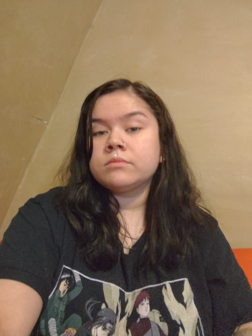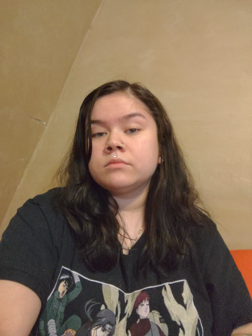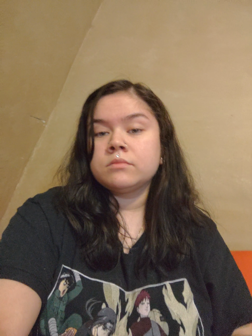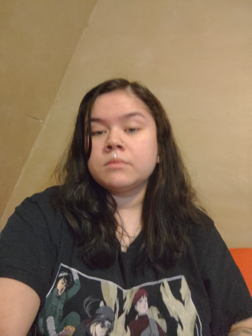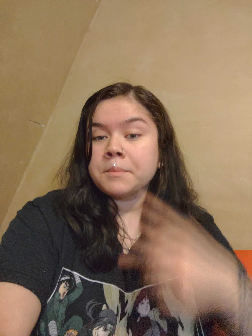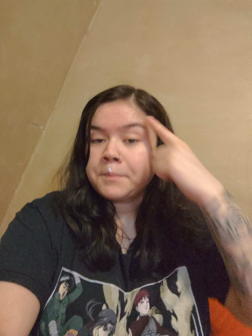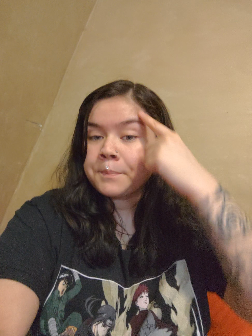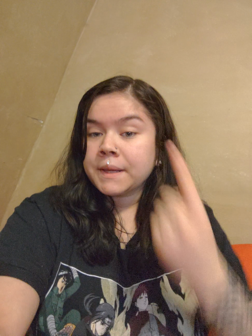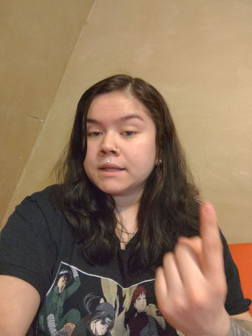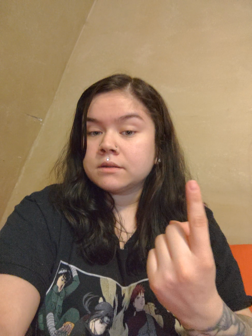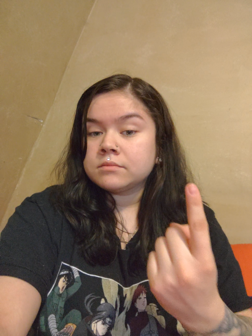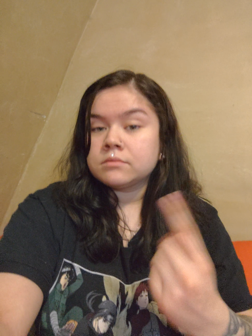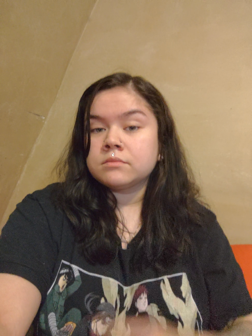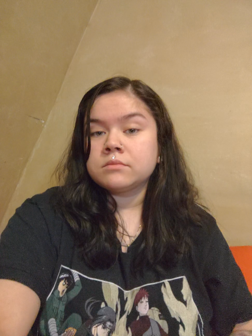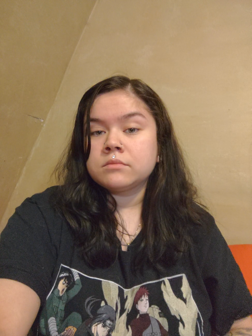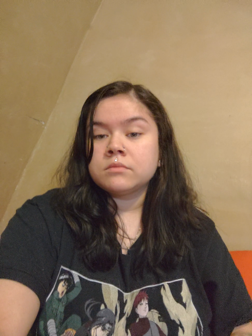penny